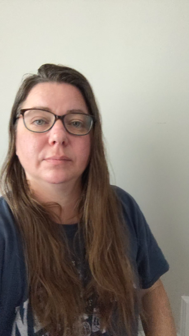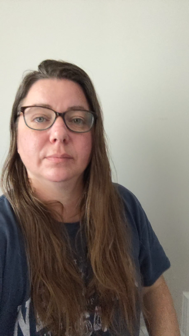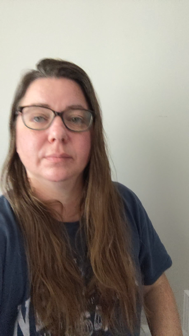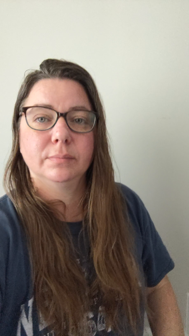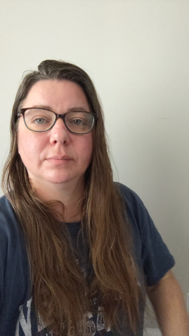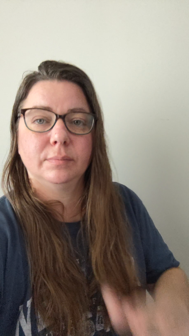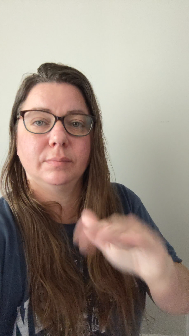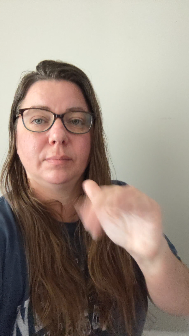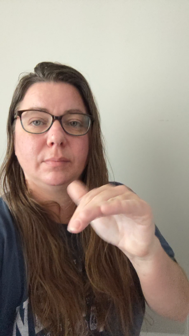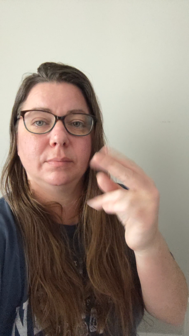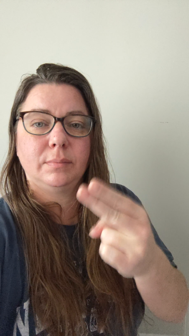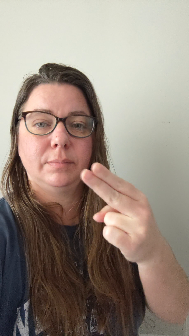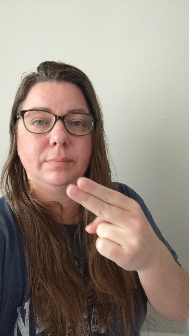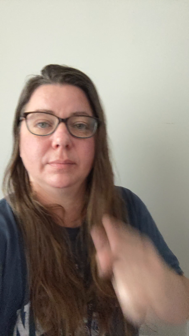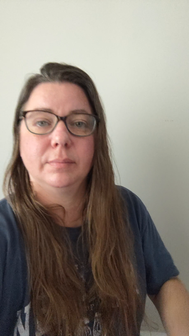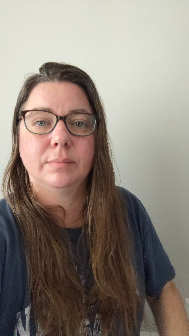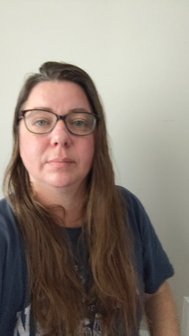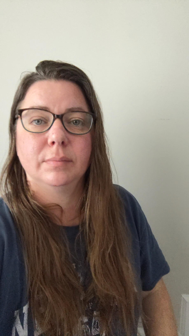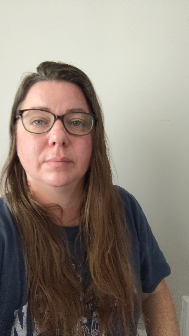pet's name